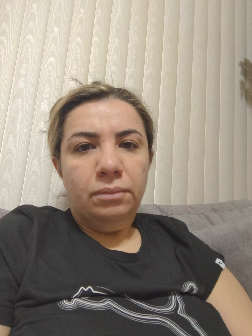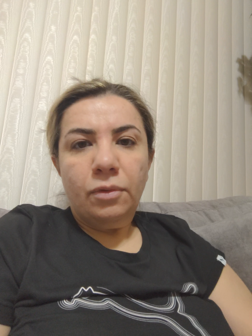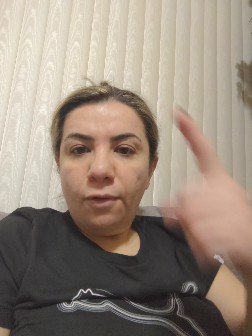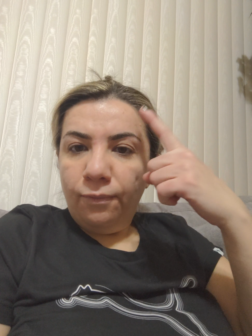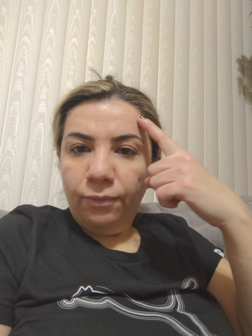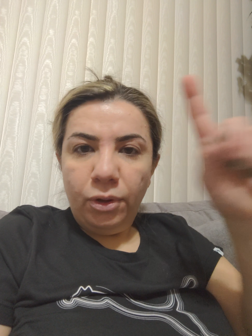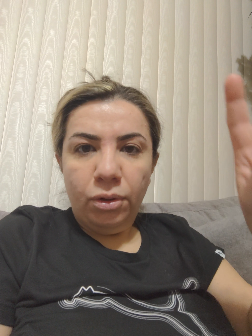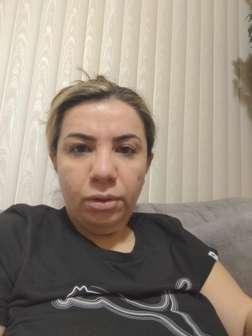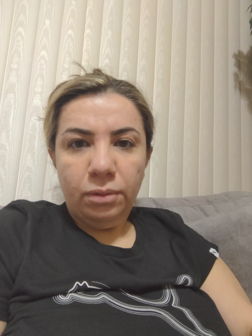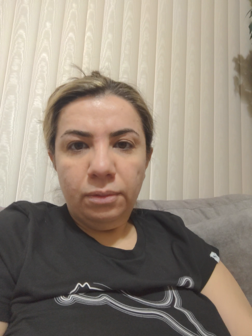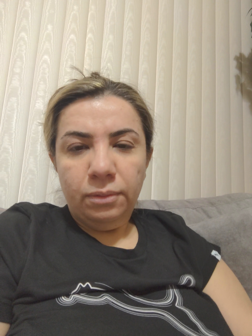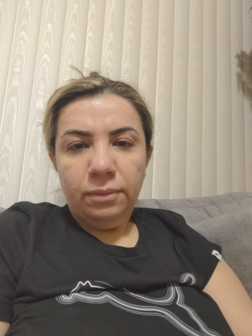for